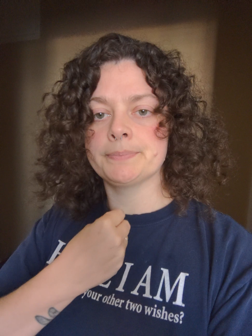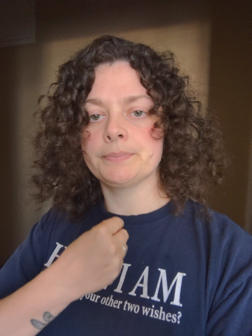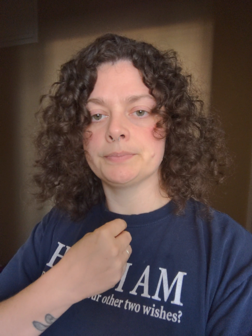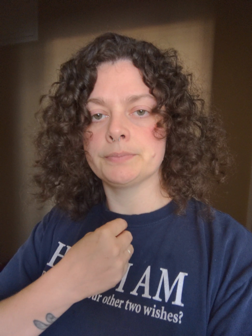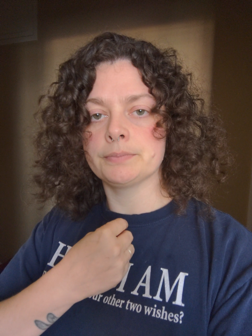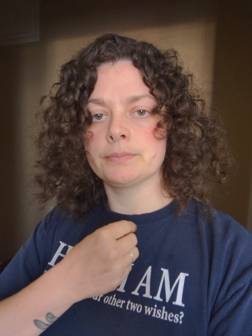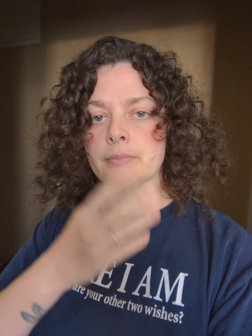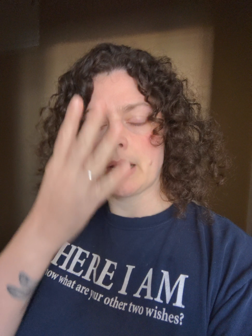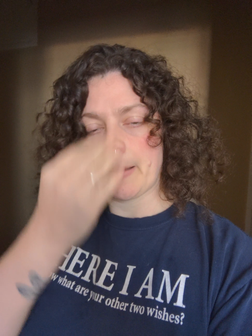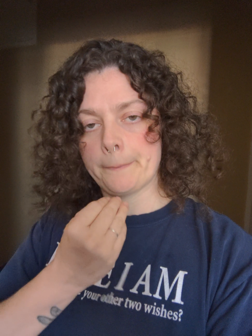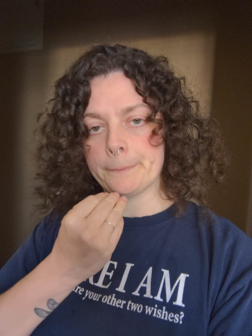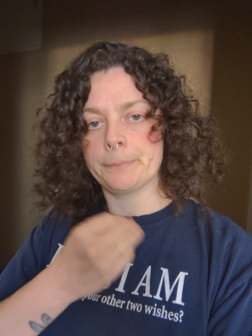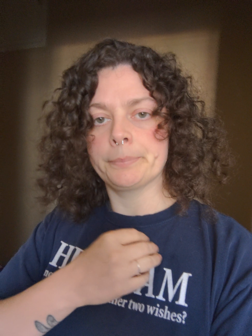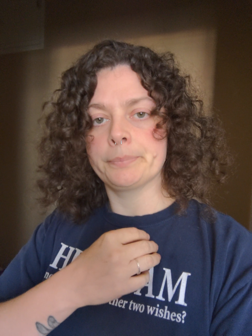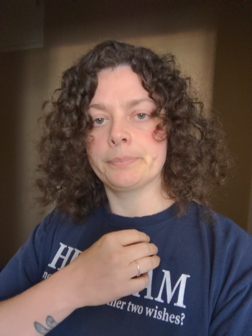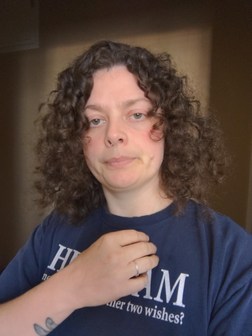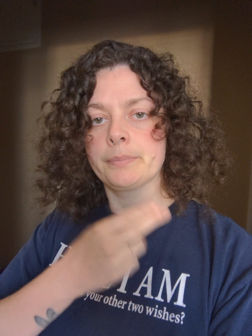nap